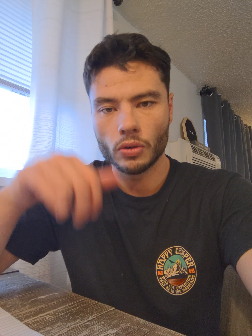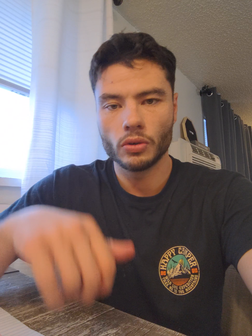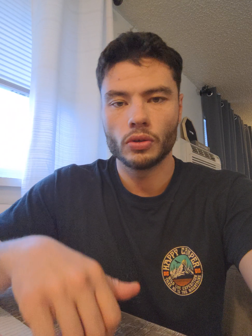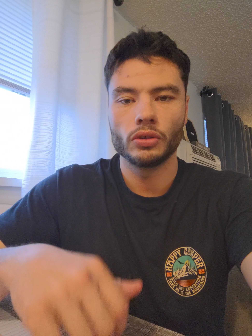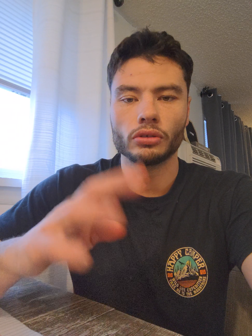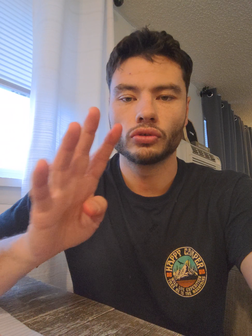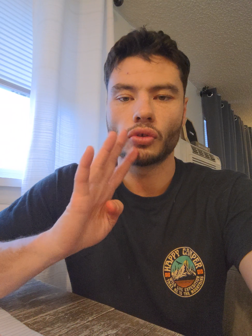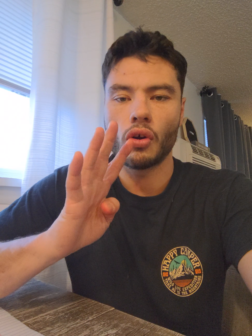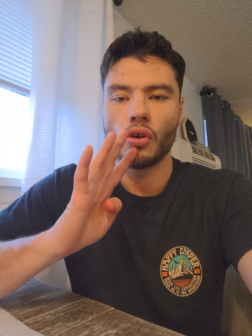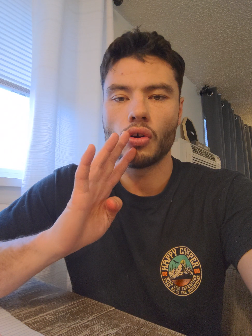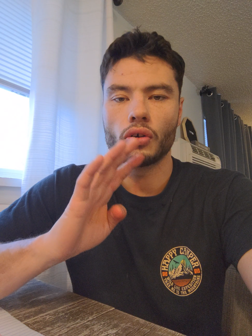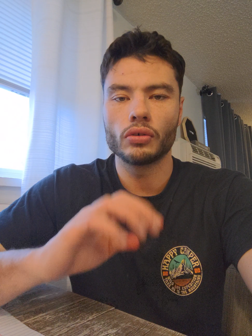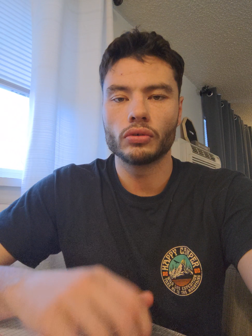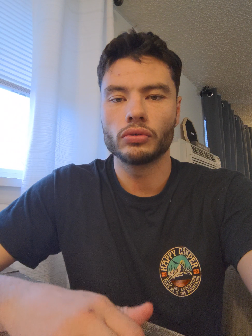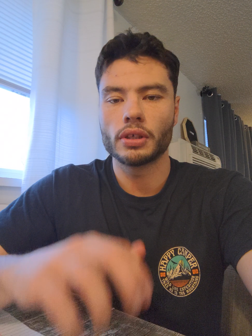talk